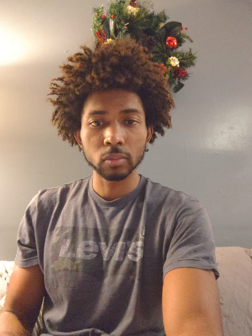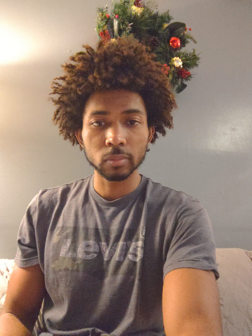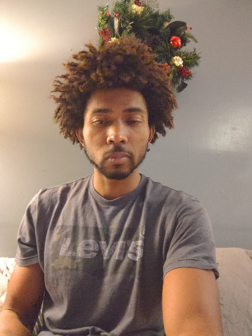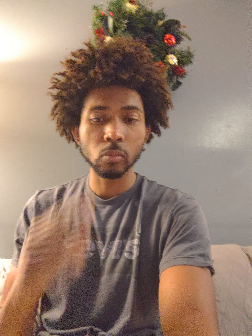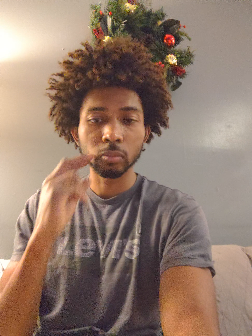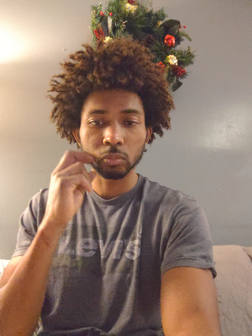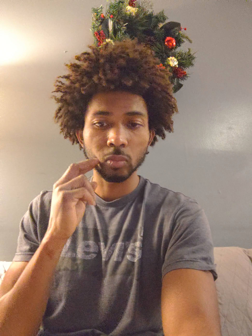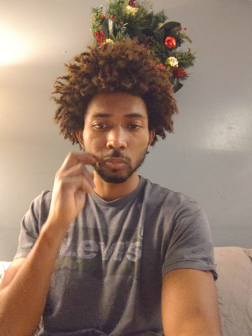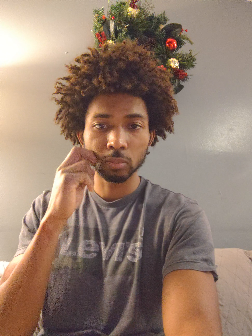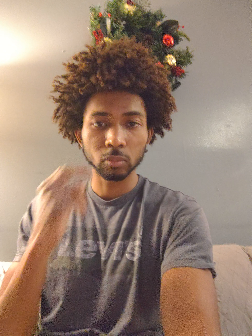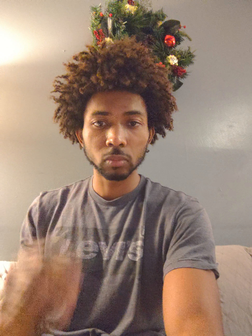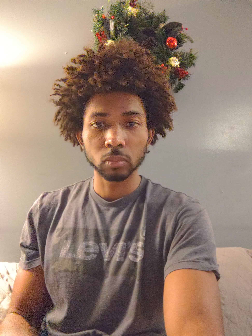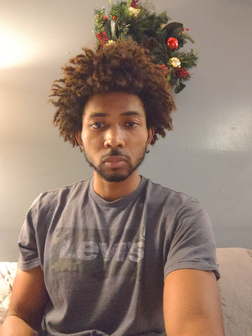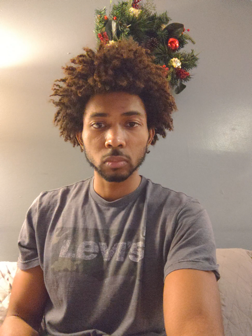gum